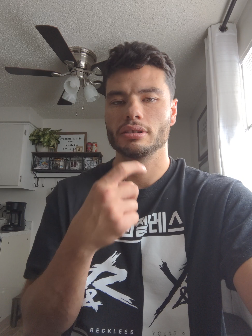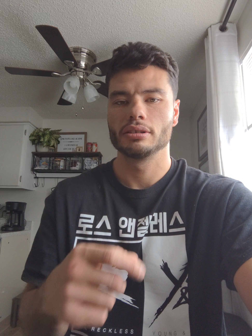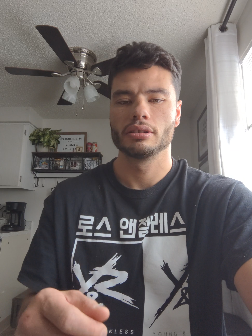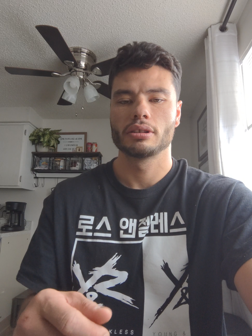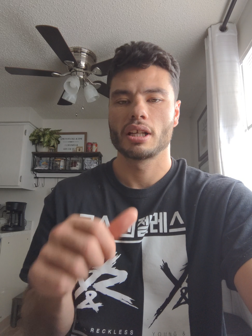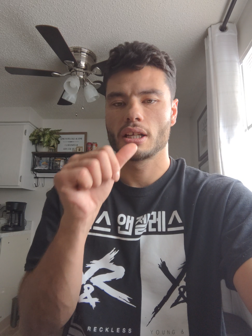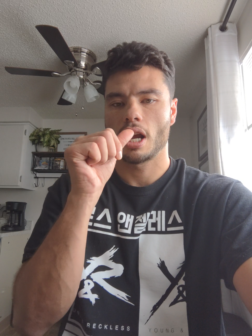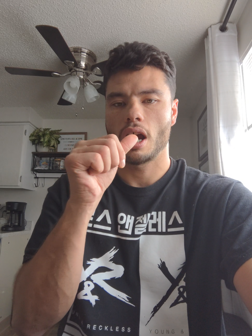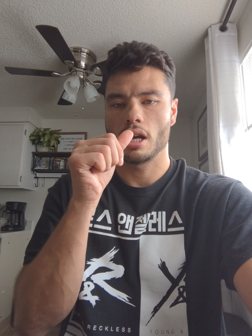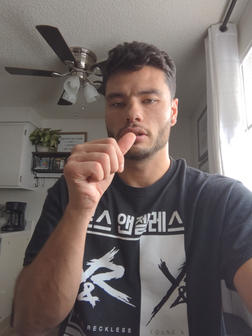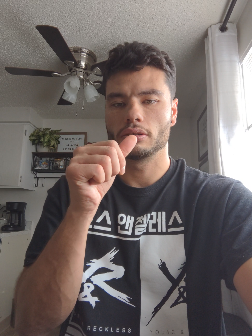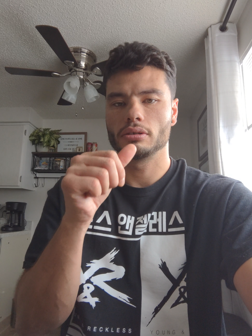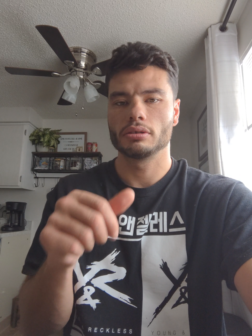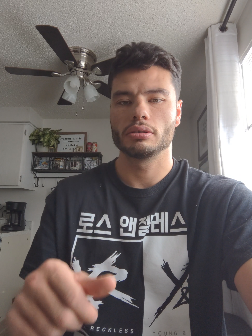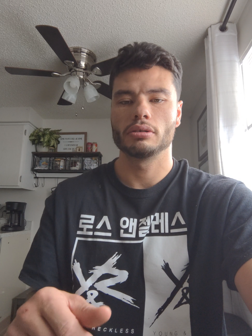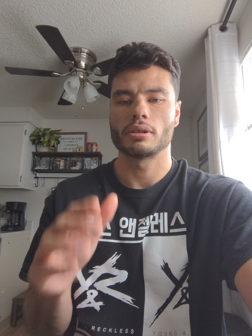nuts